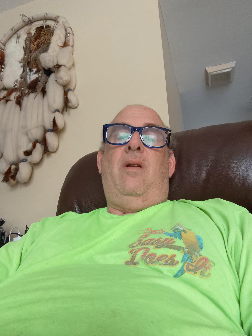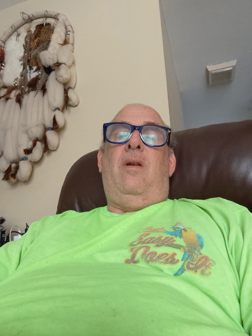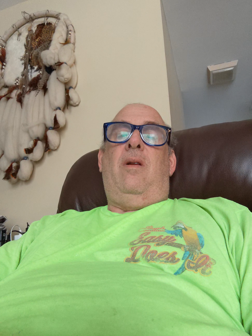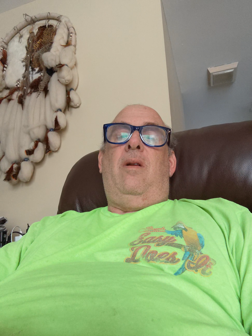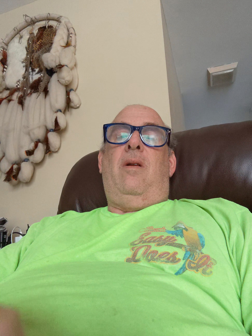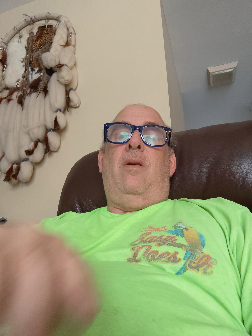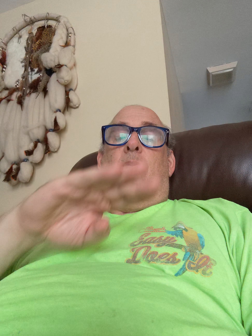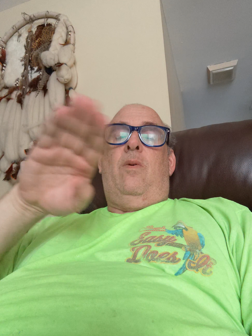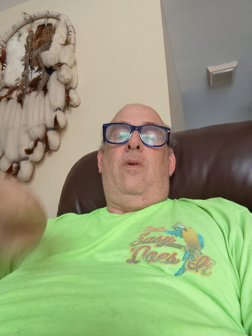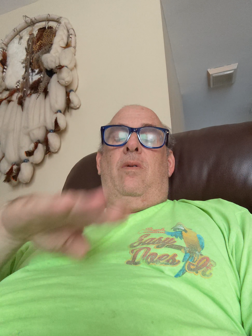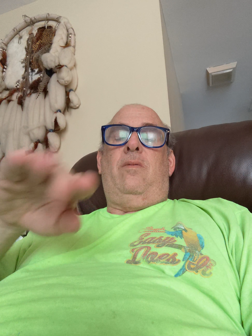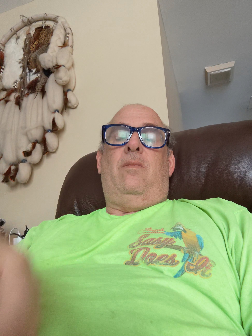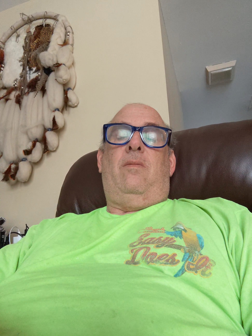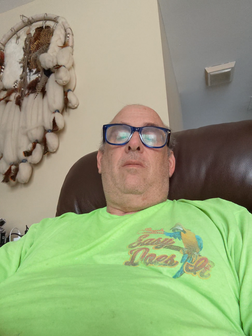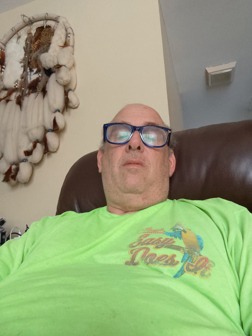pool